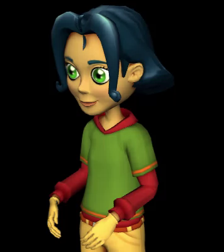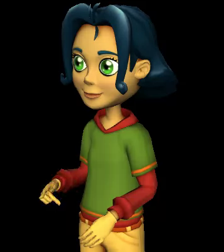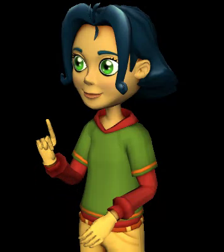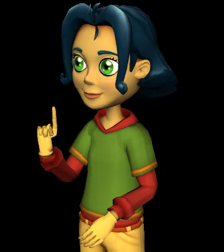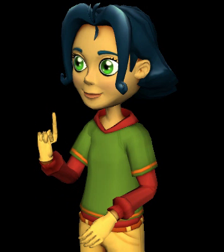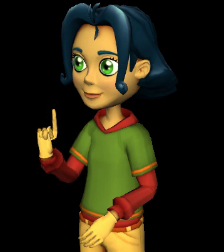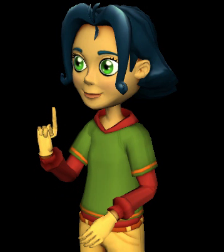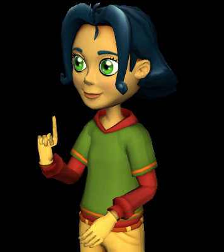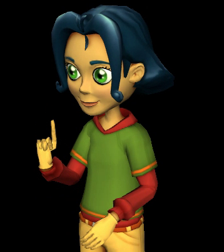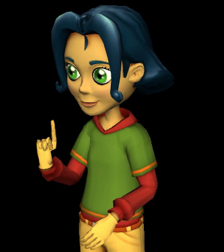كيلوجرامات